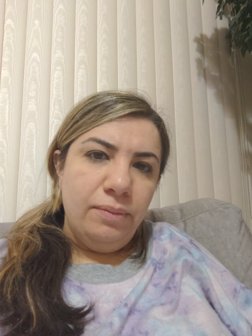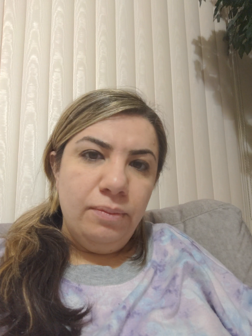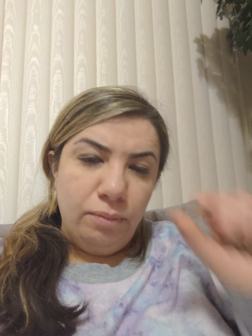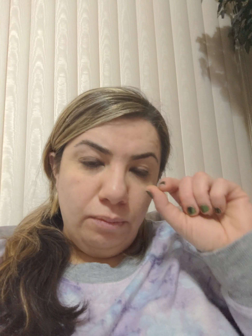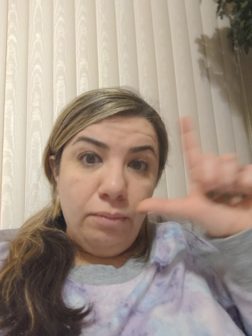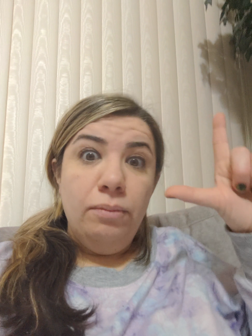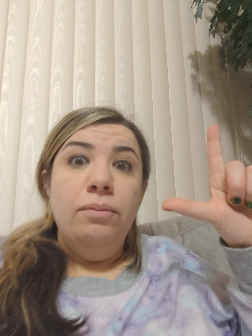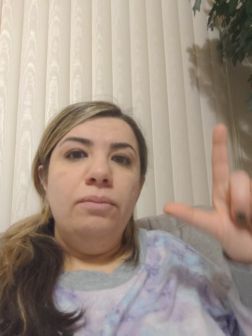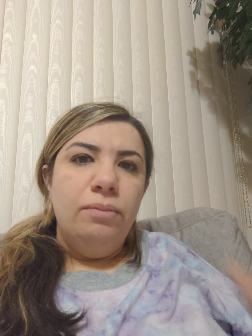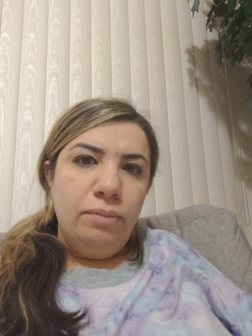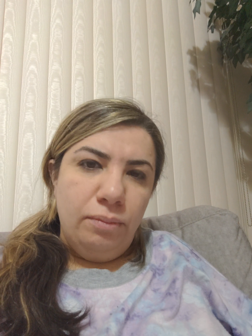awake